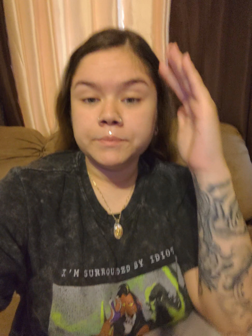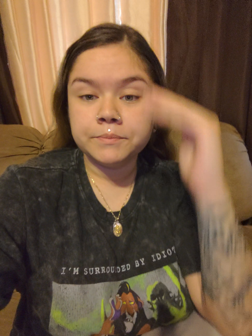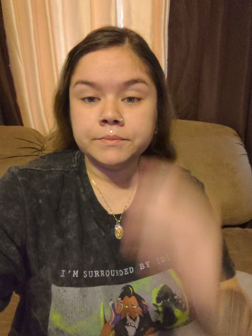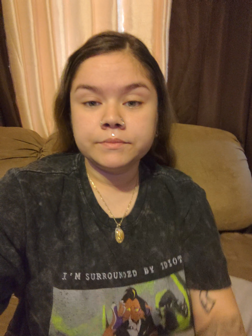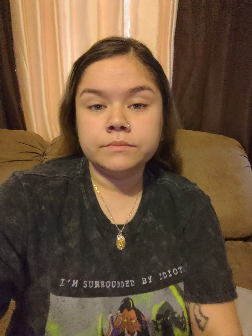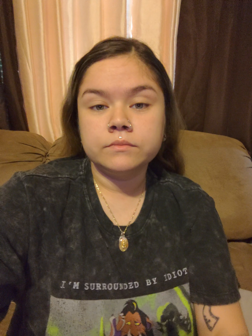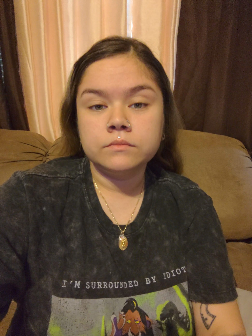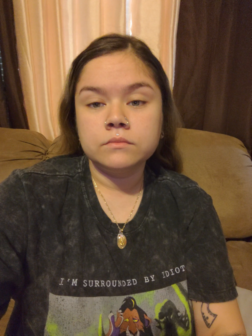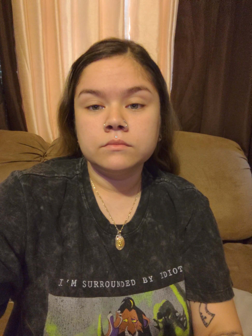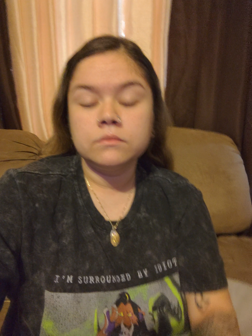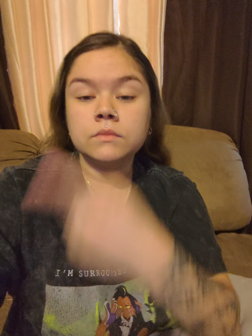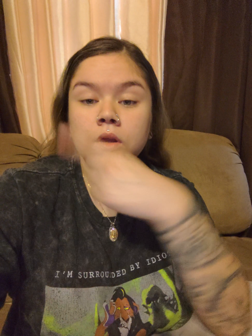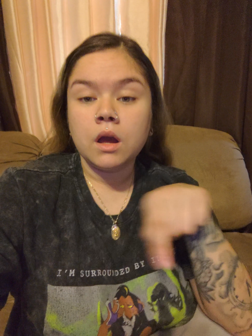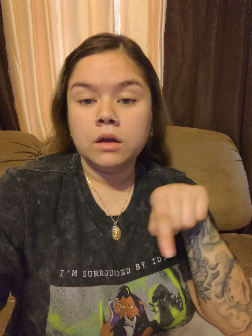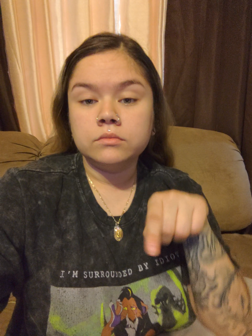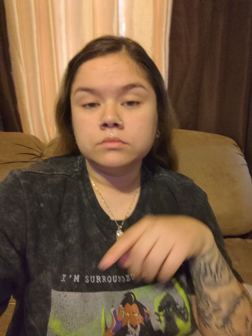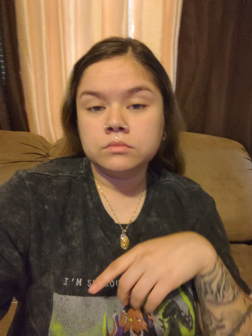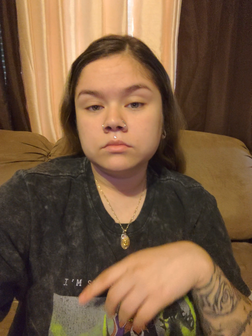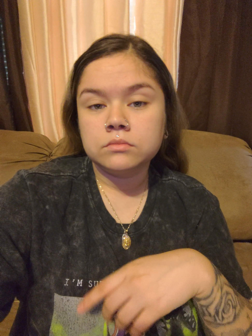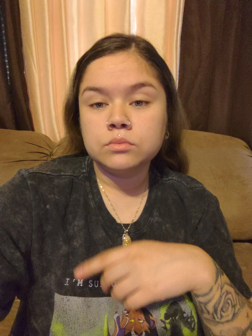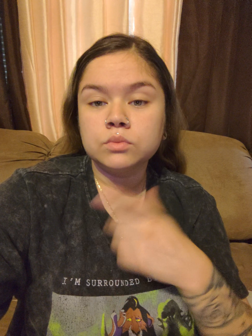cut